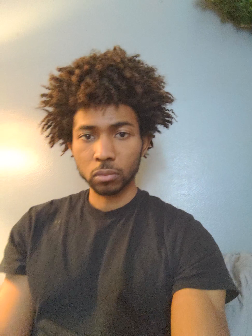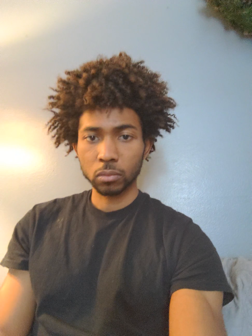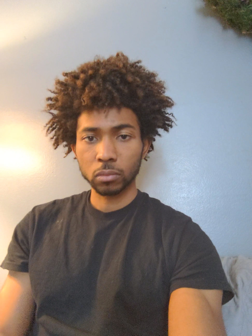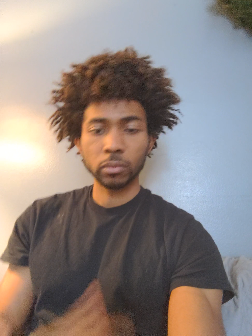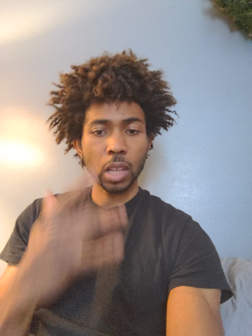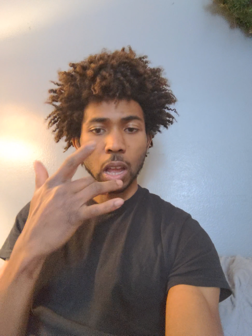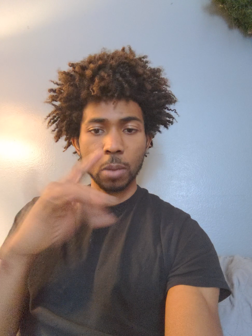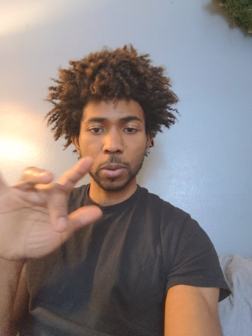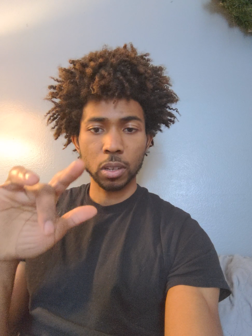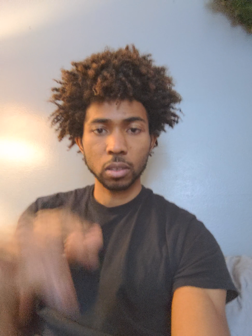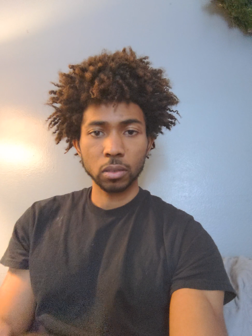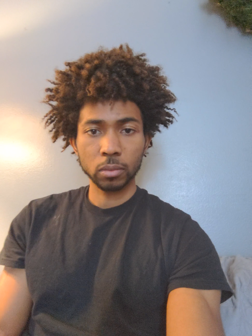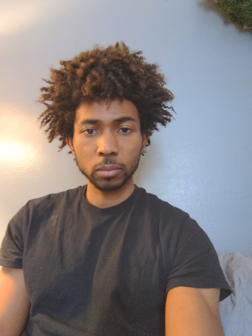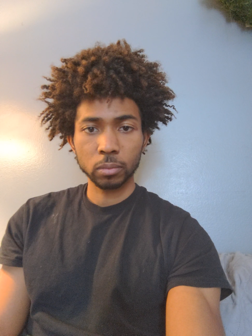empty